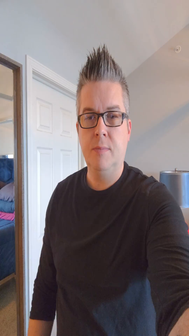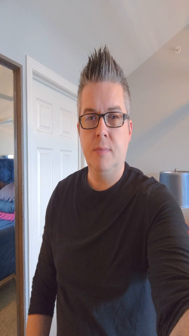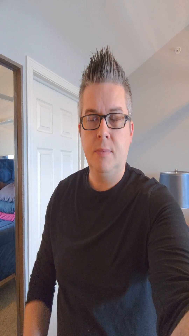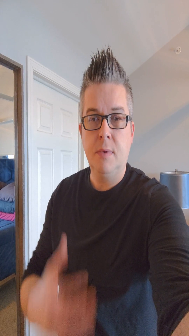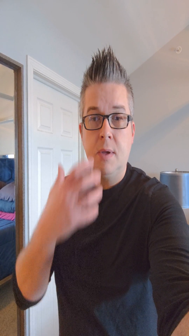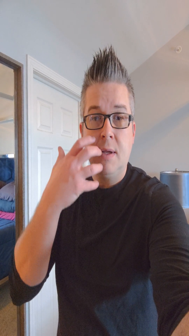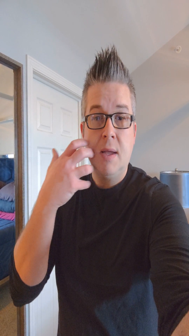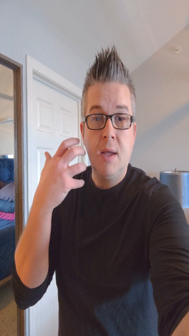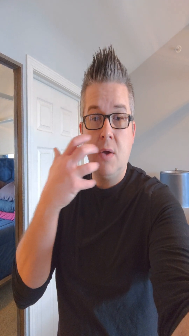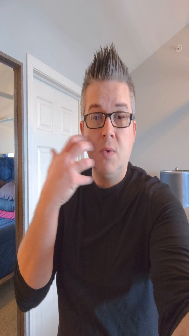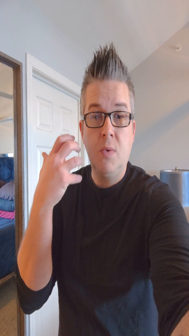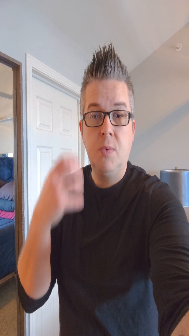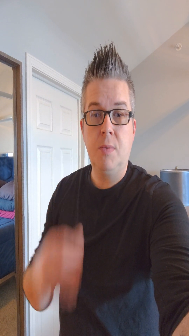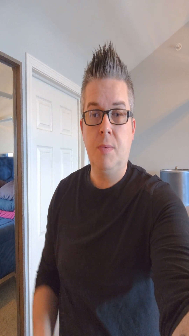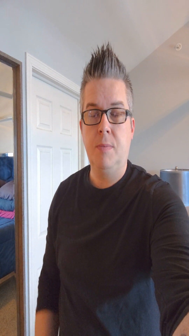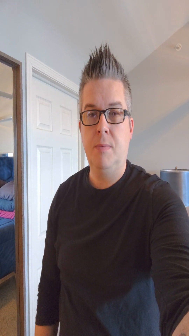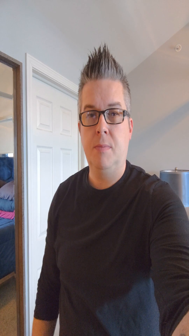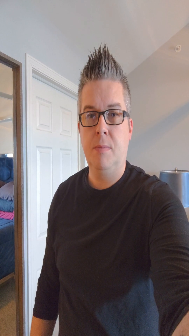tiger